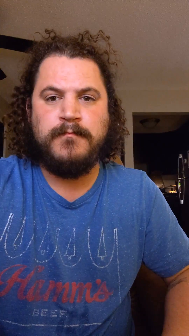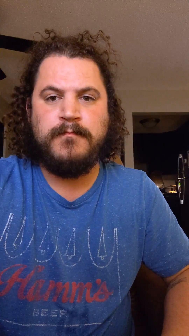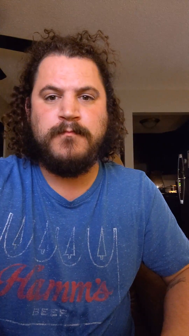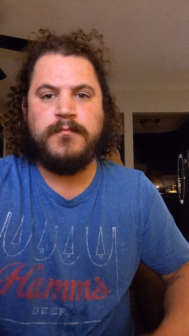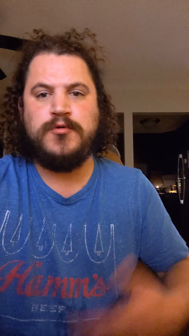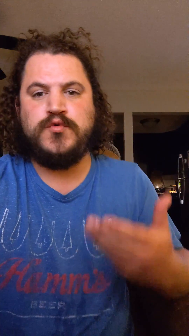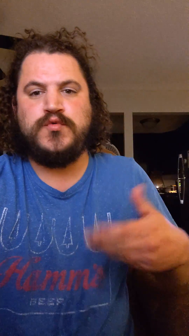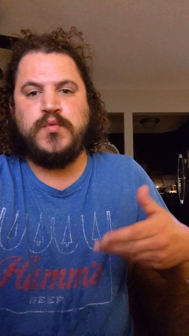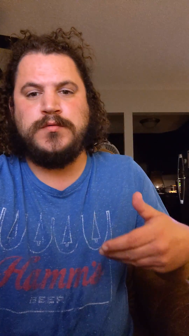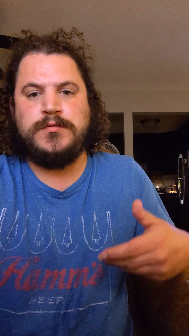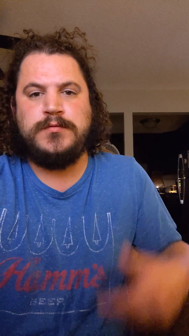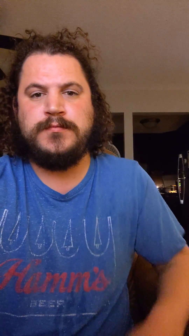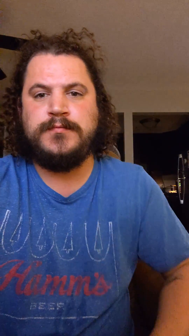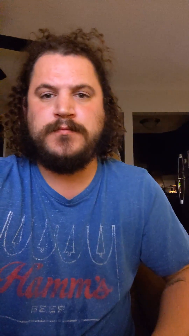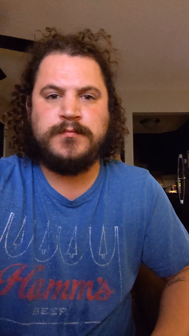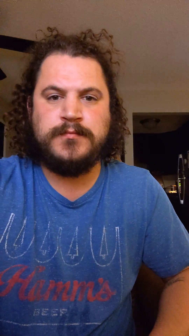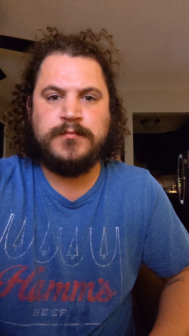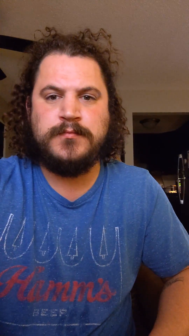shorts